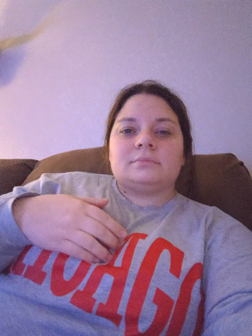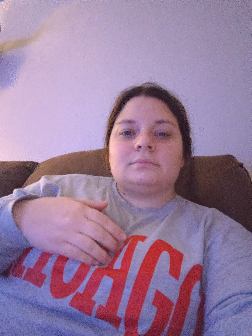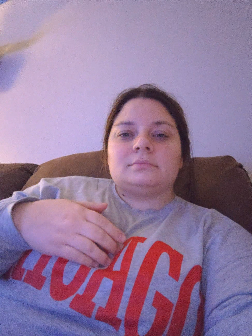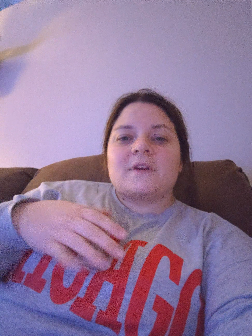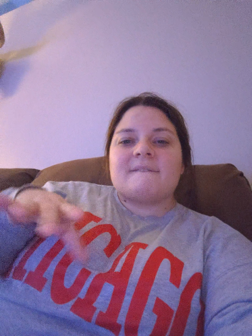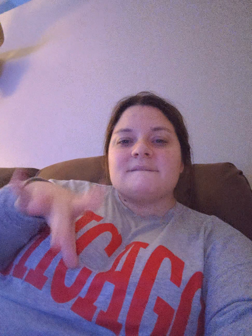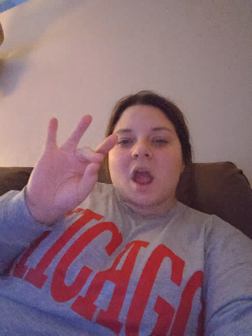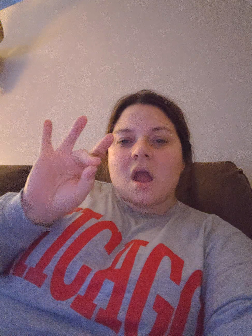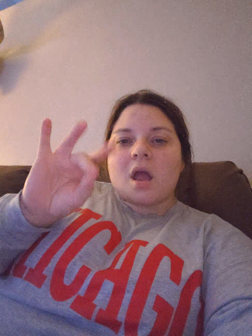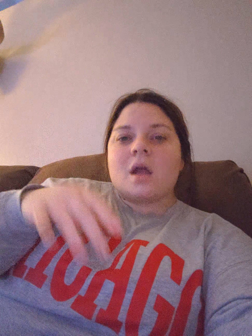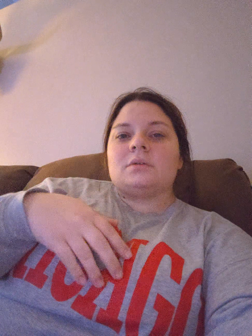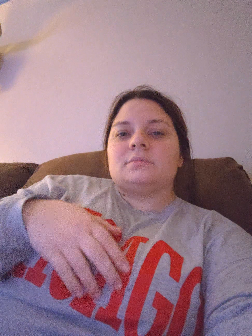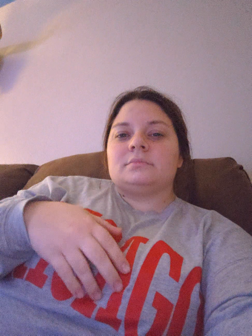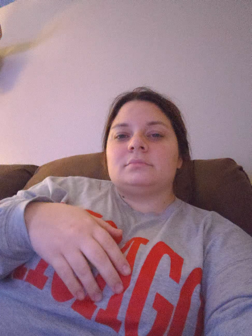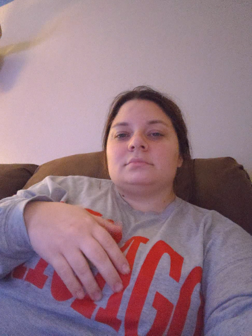find